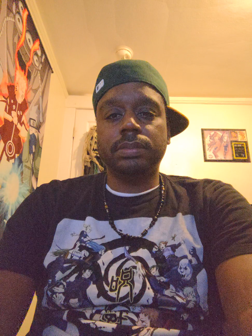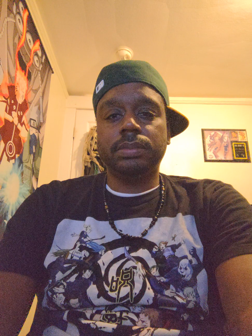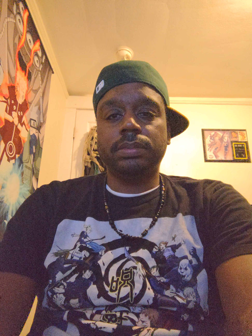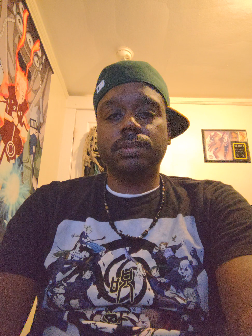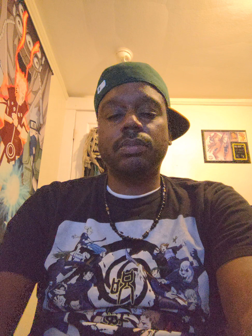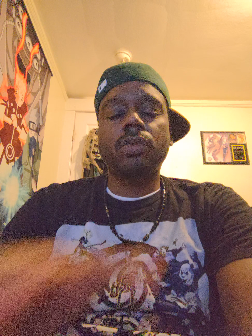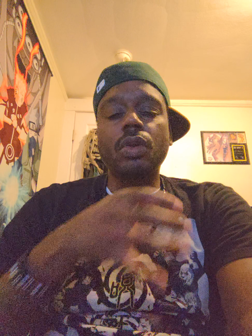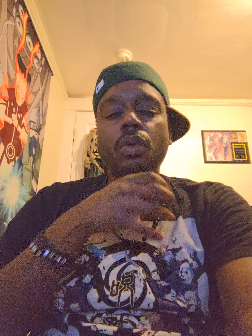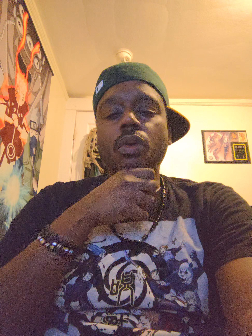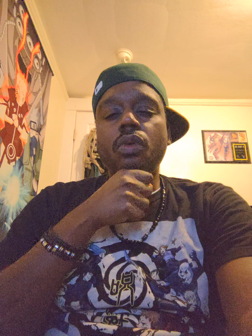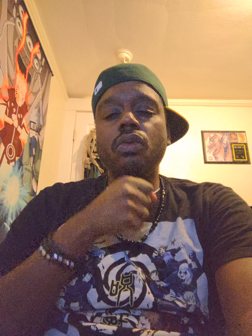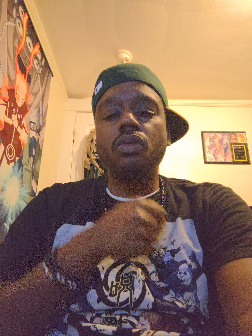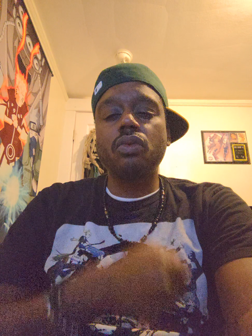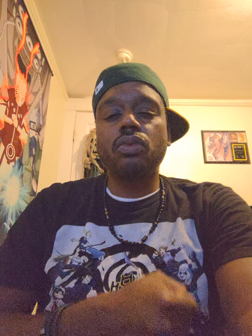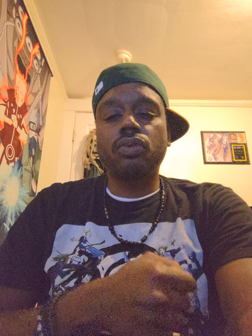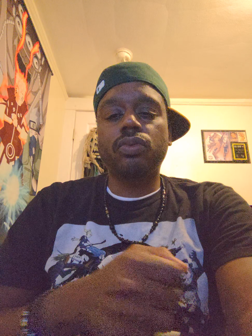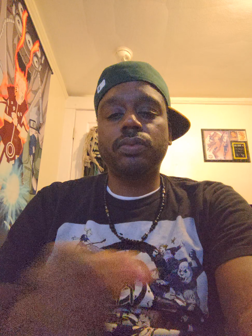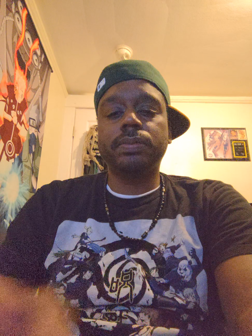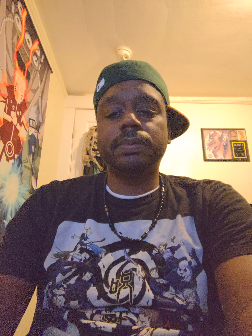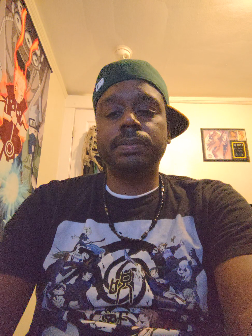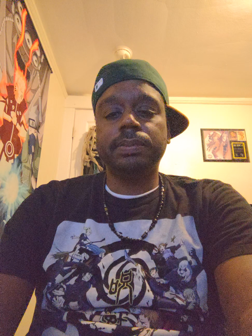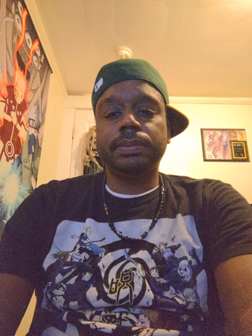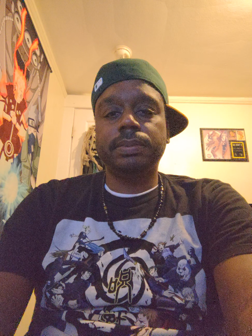old